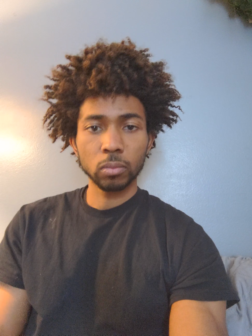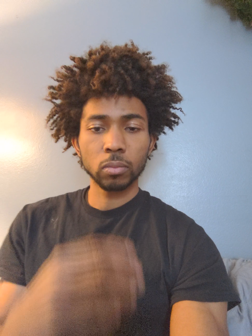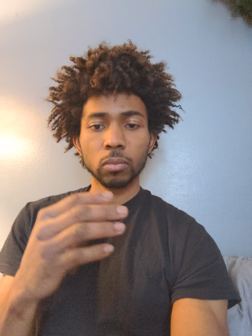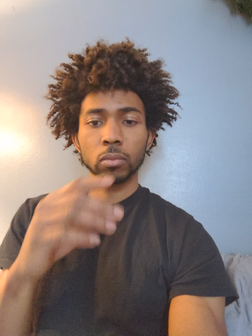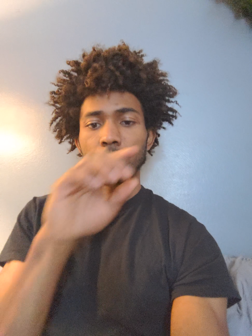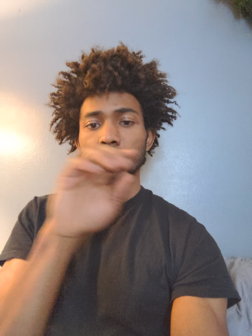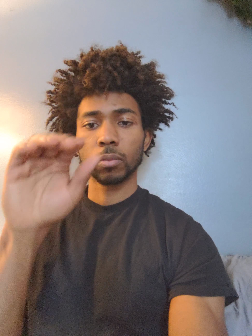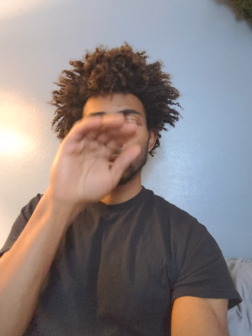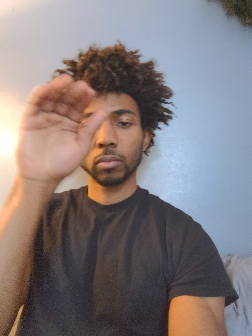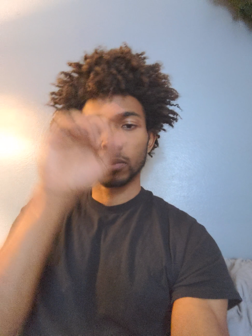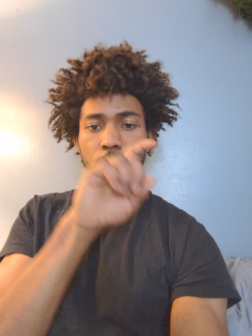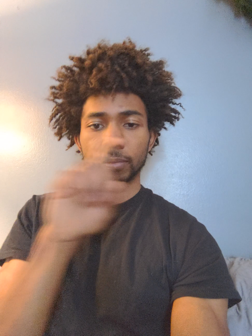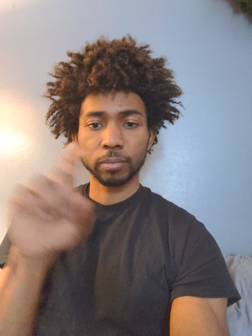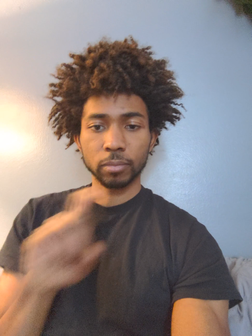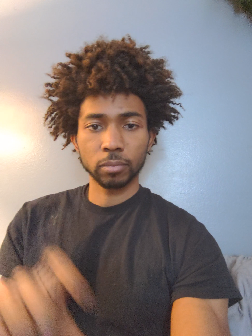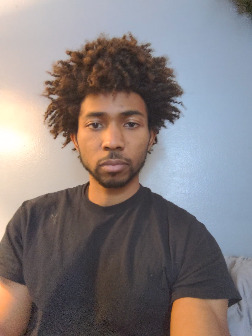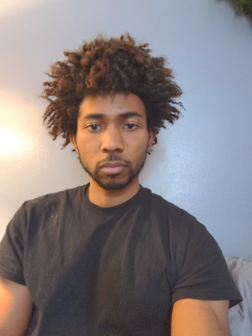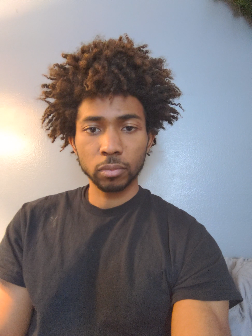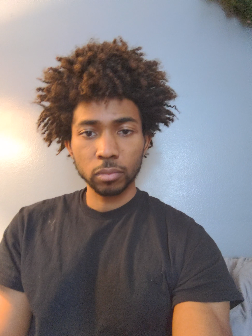closet